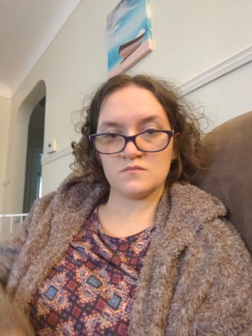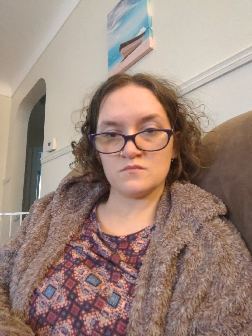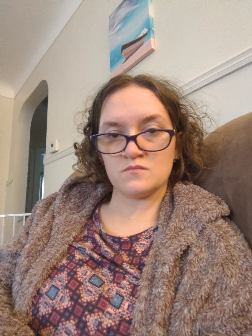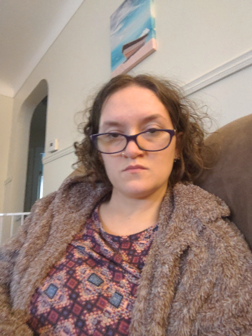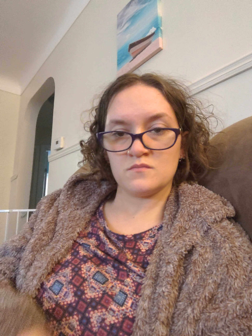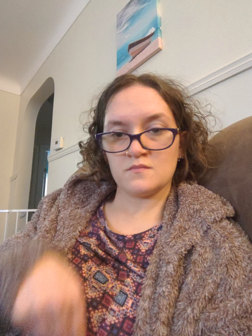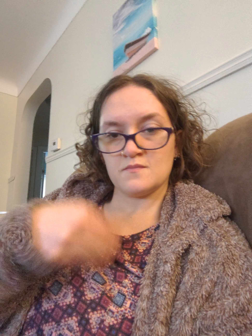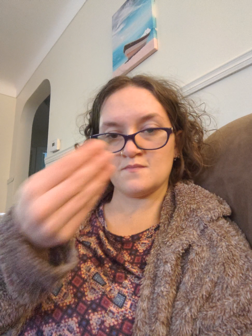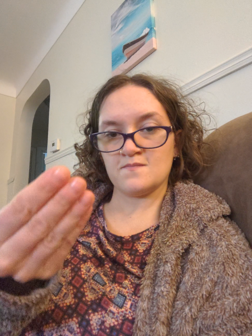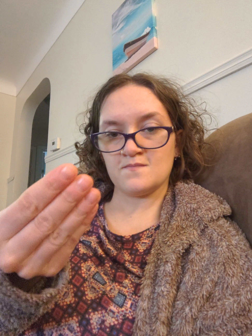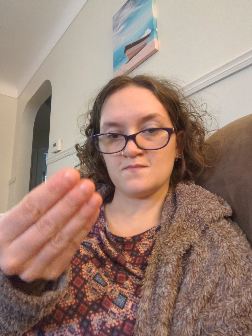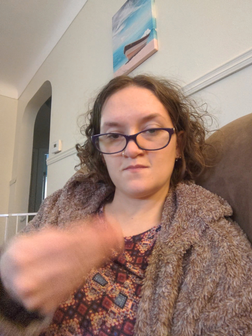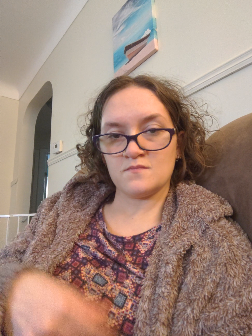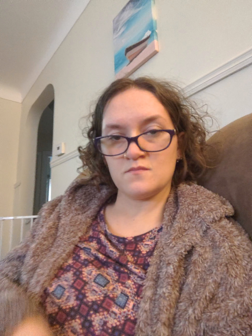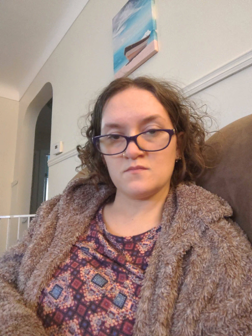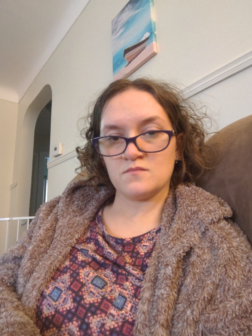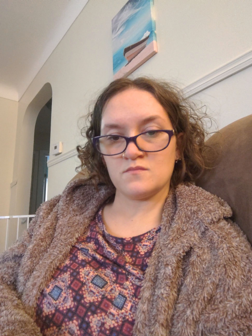give